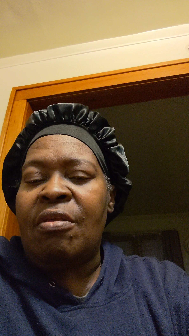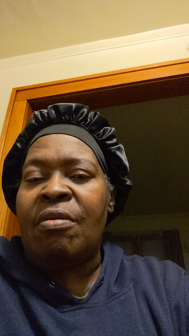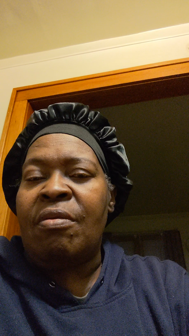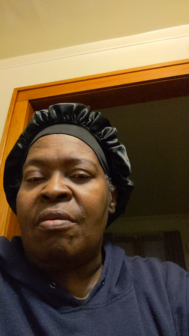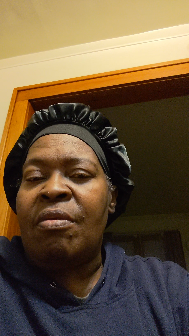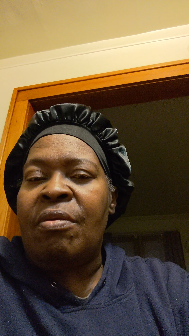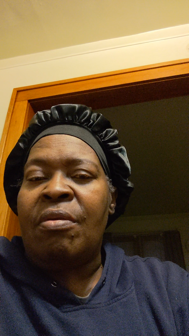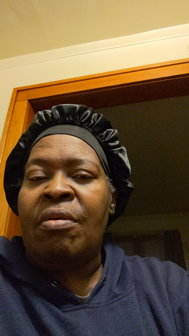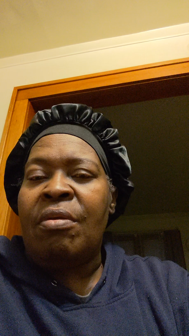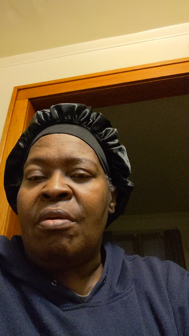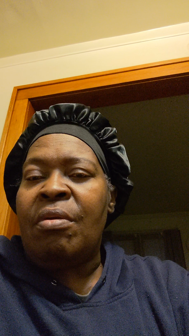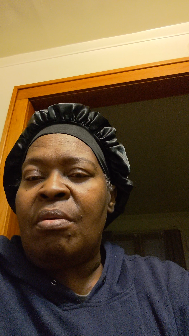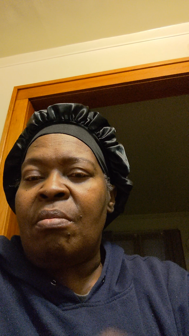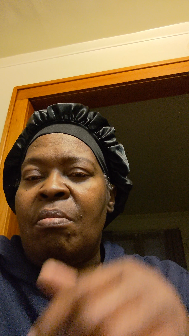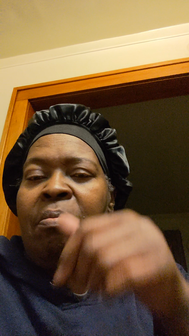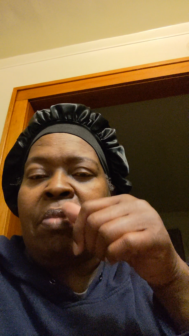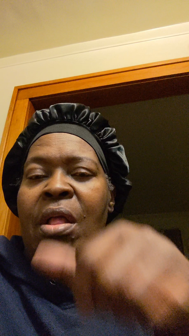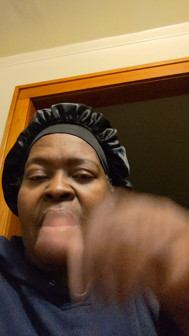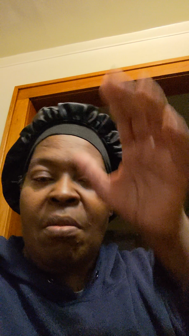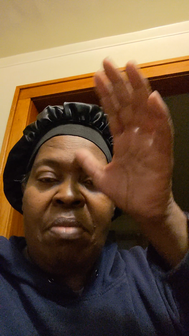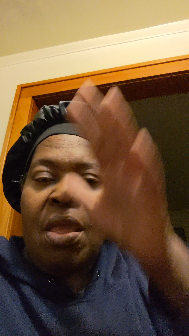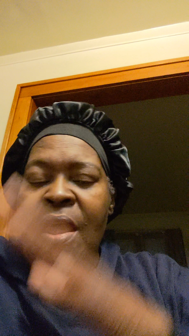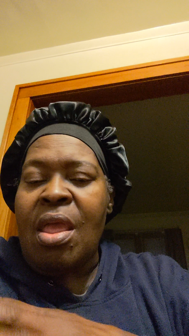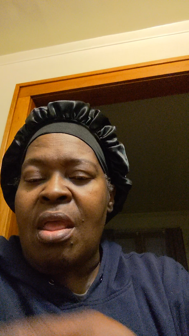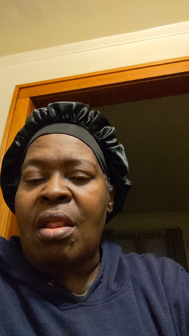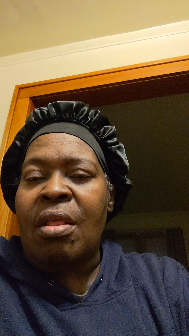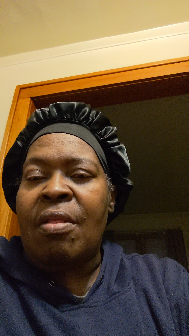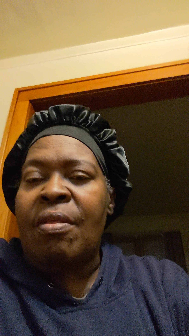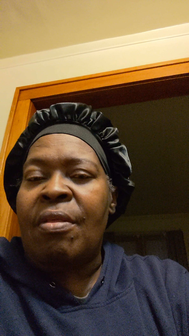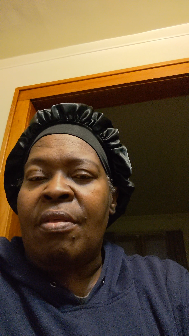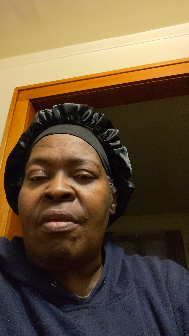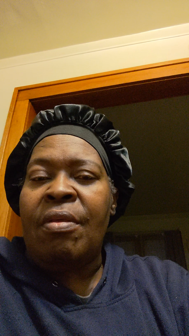mailman